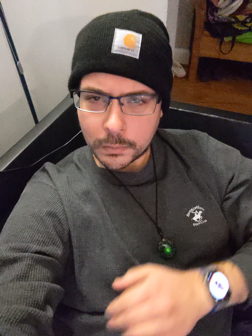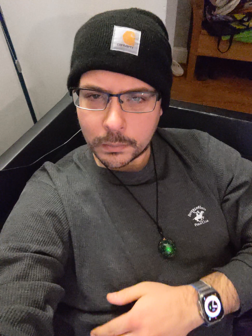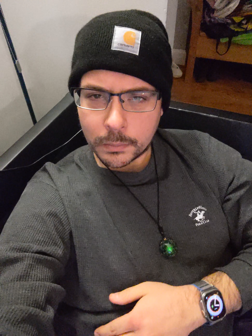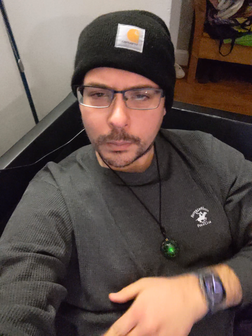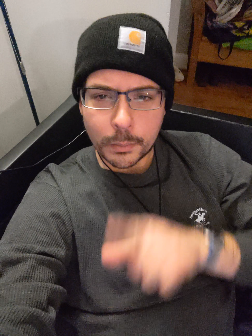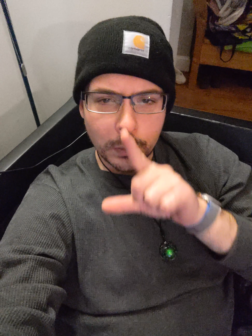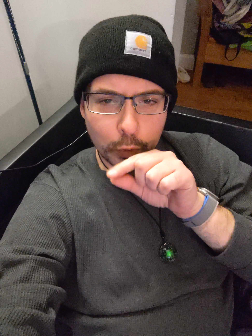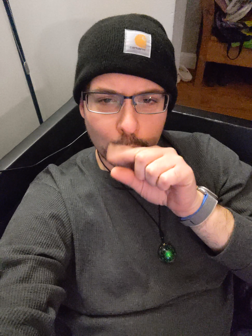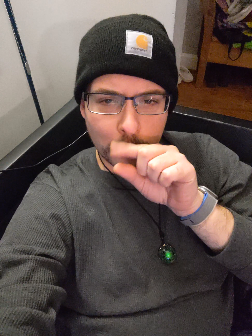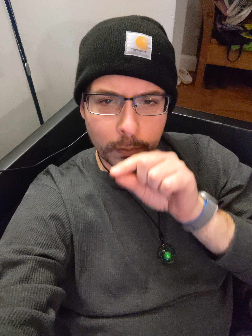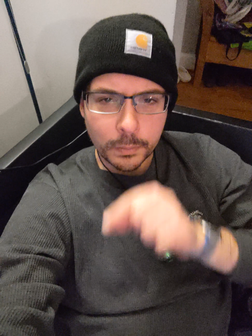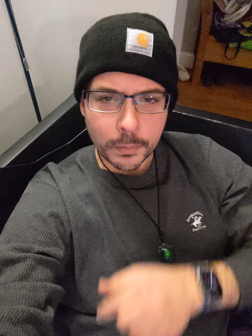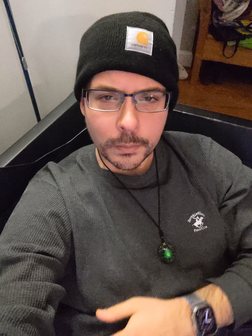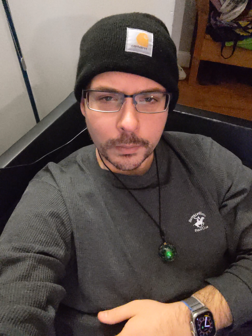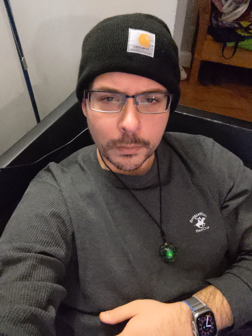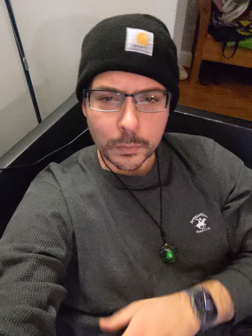bird